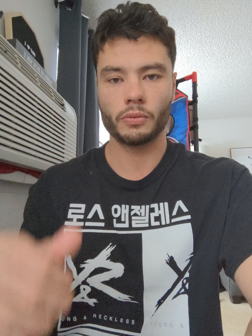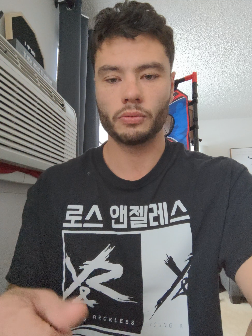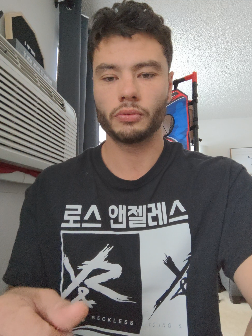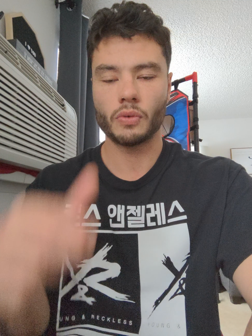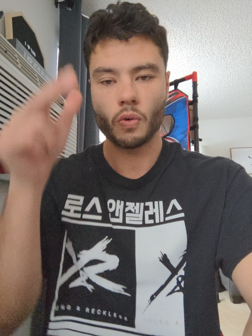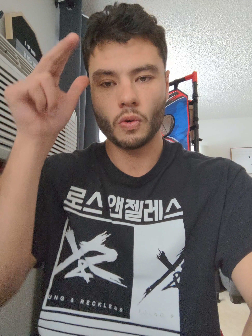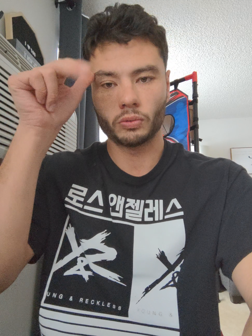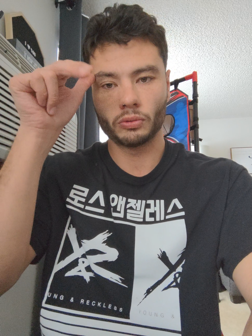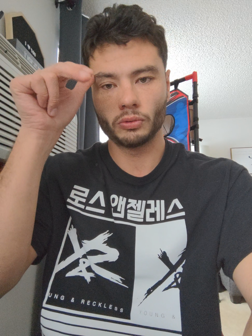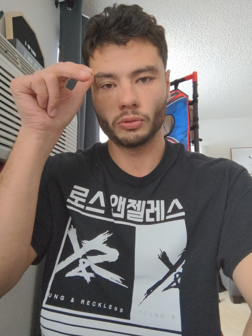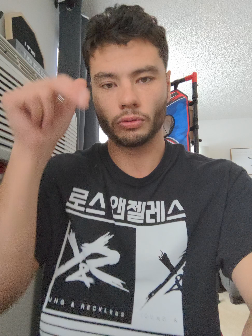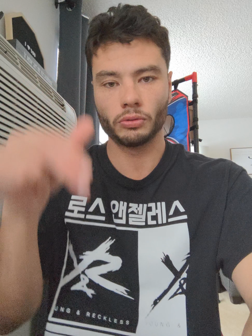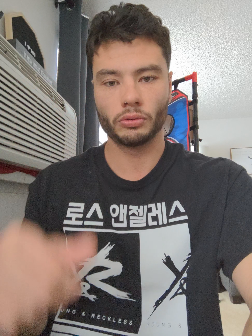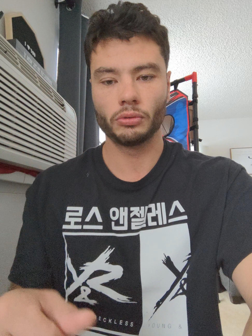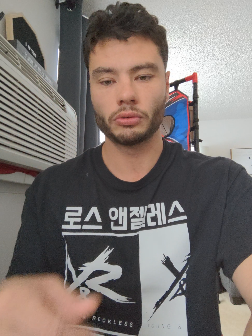horse